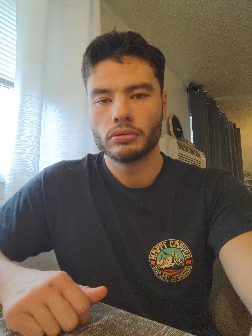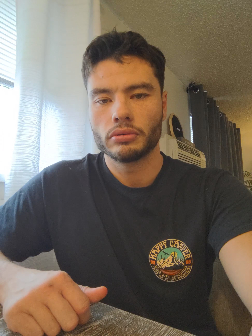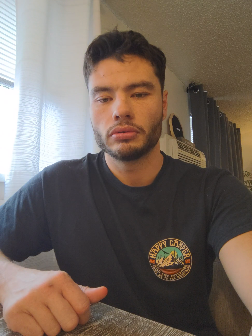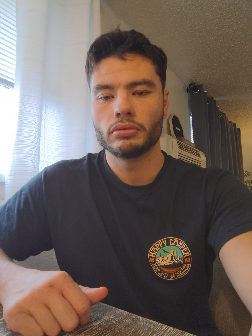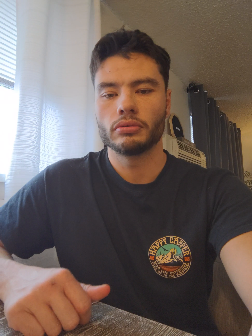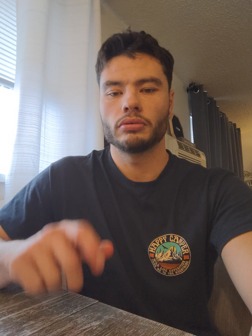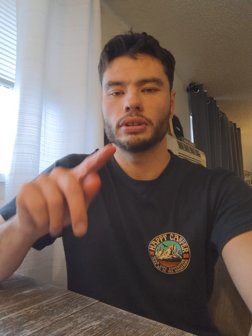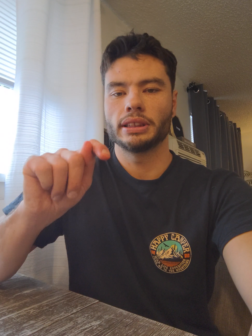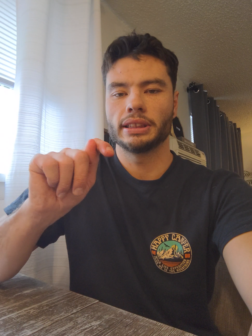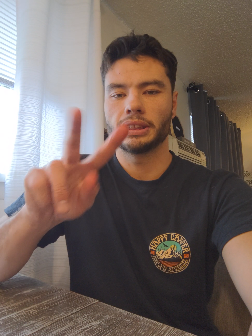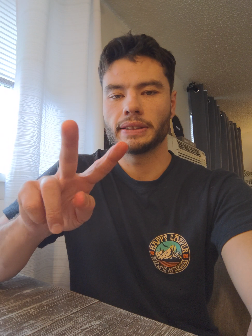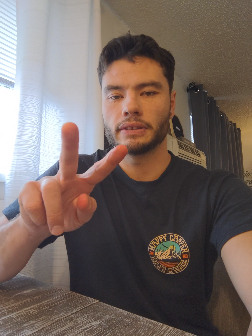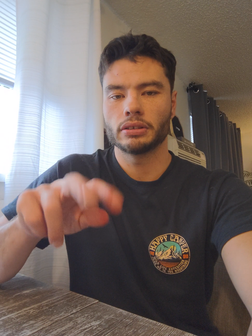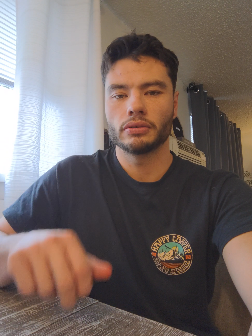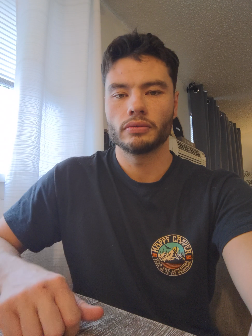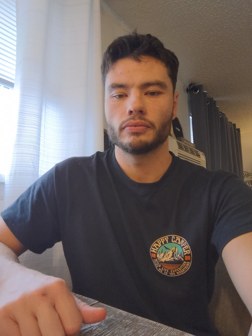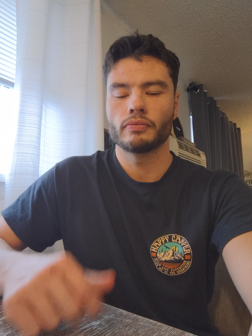TV